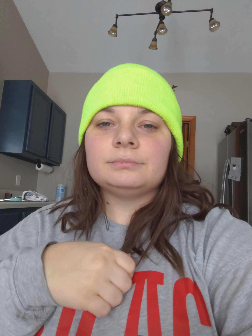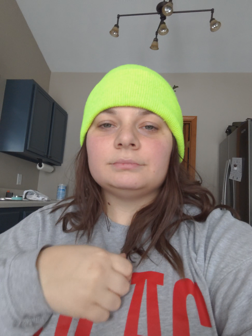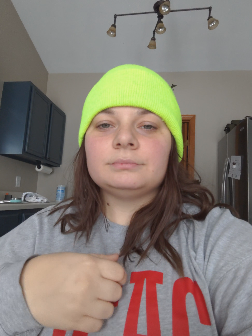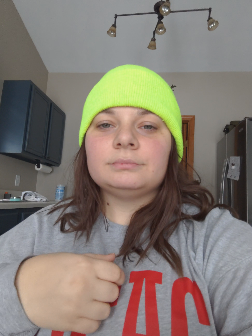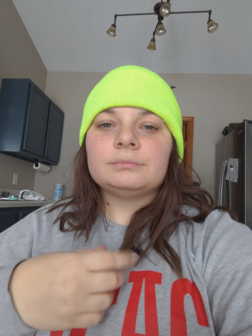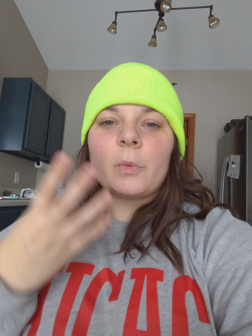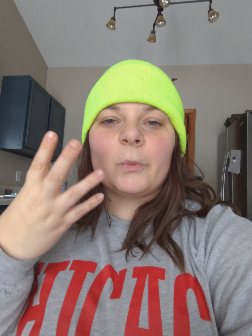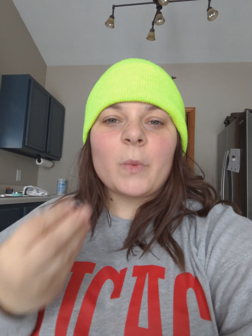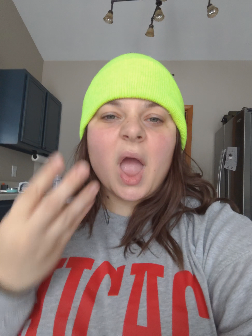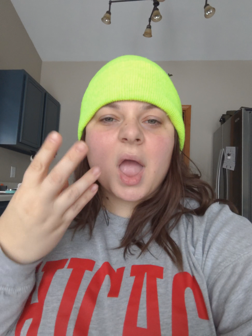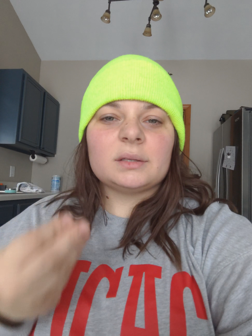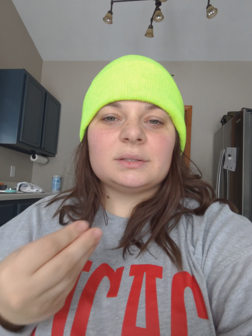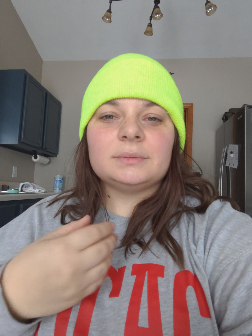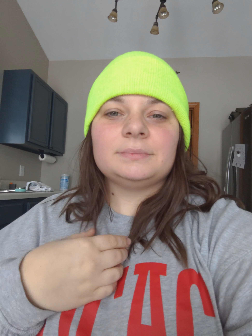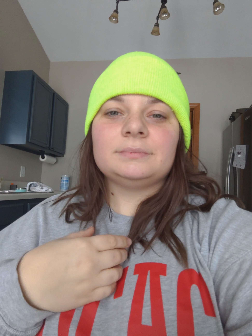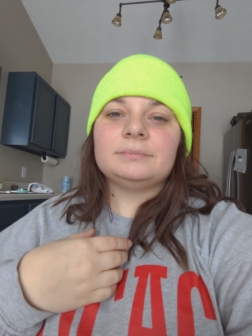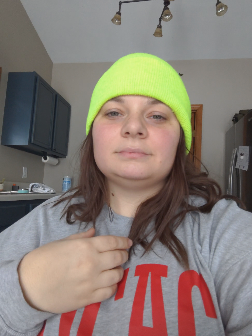wet